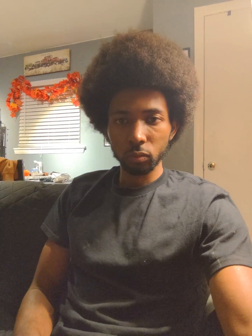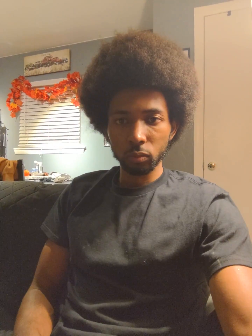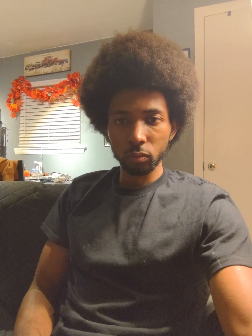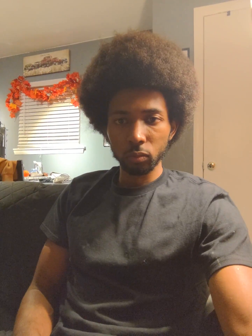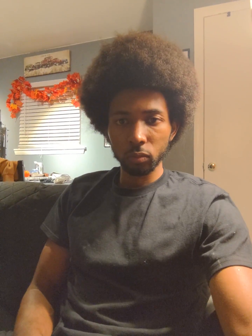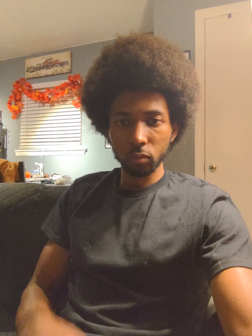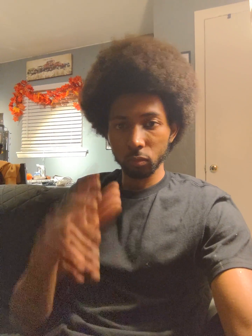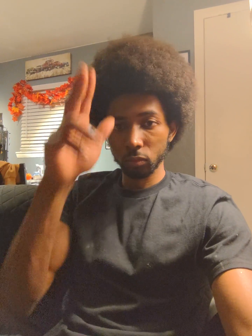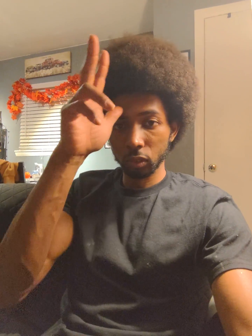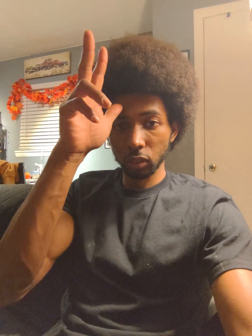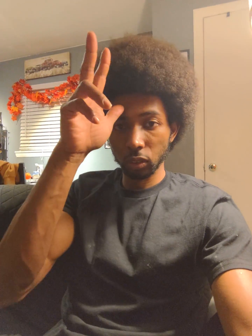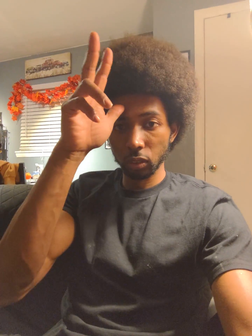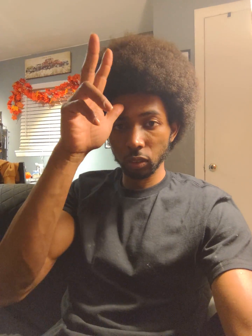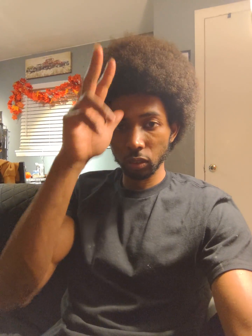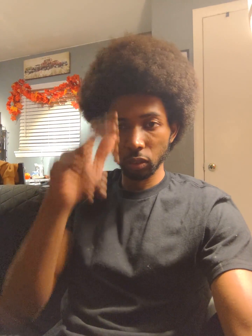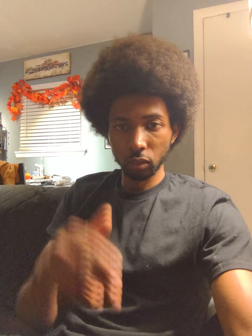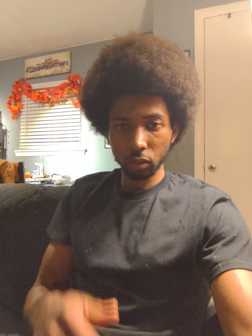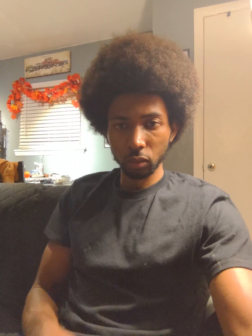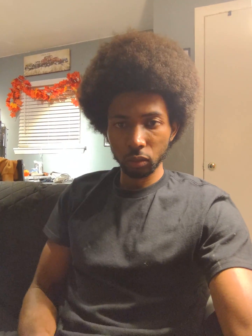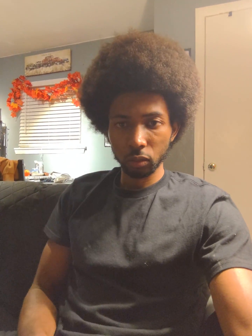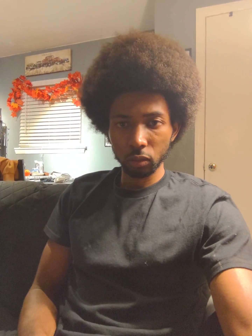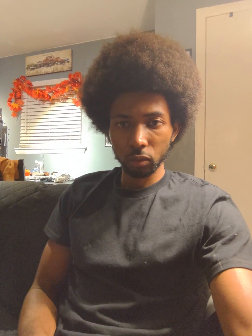rooster